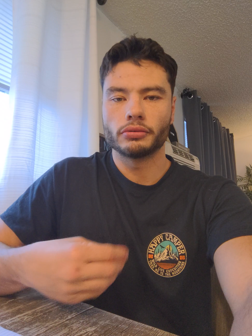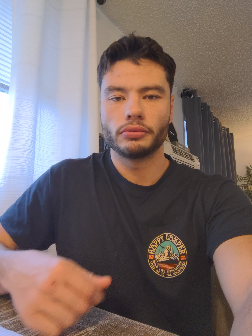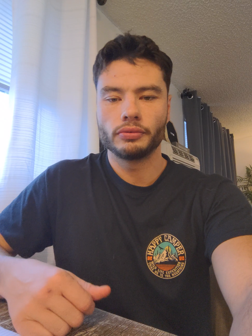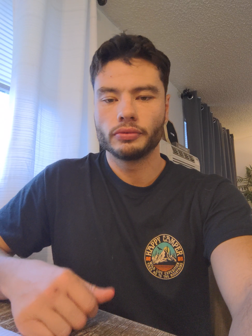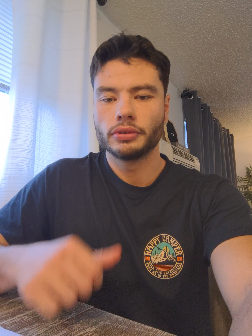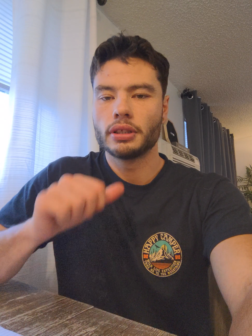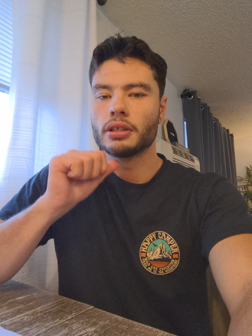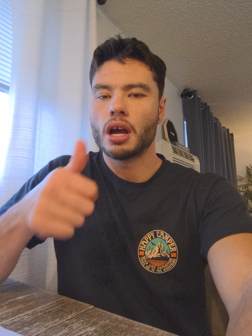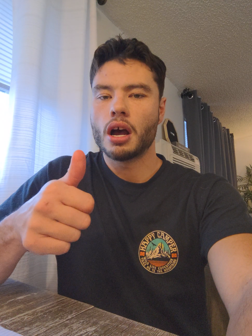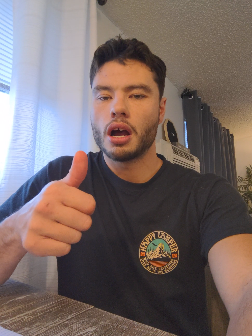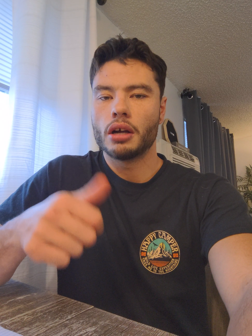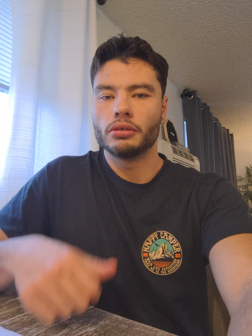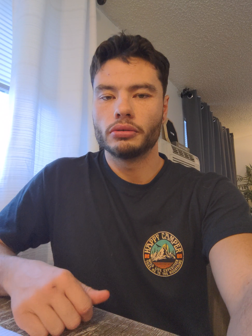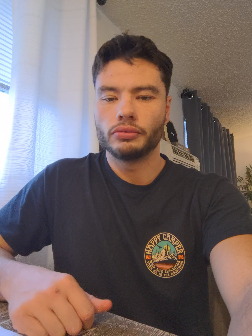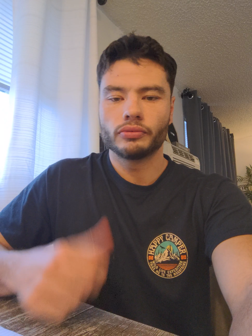not